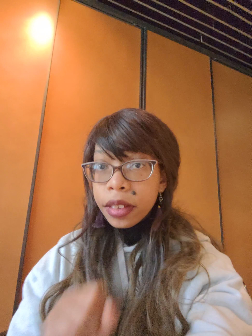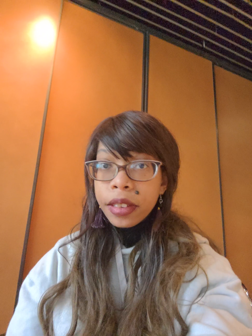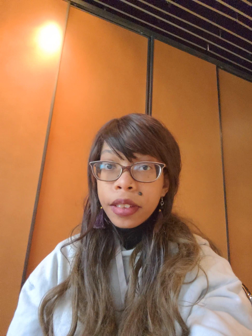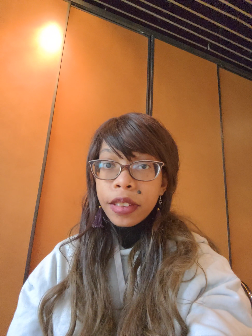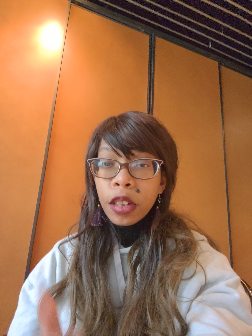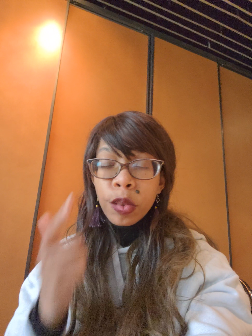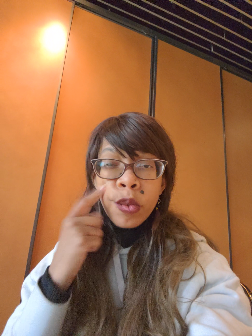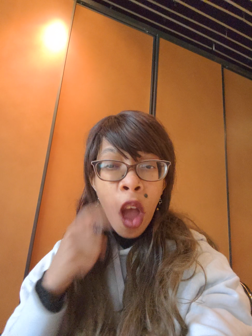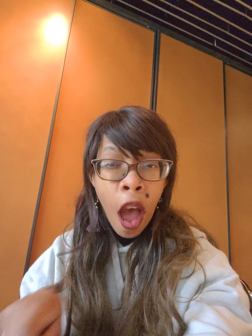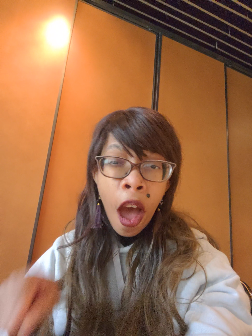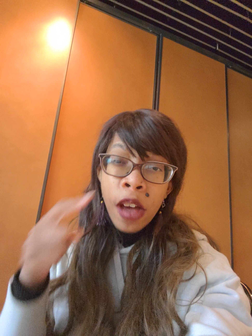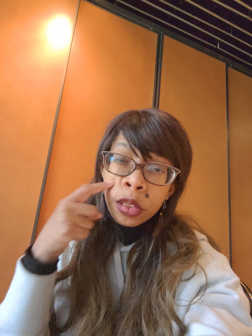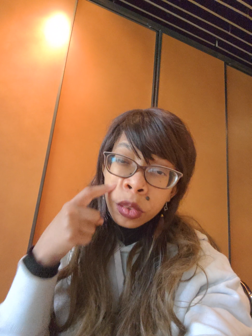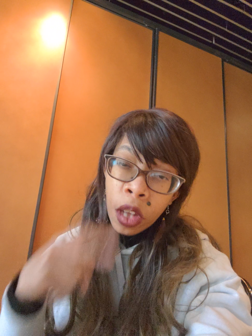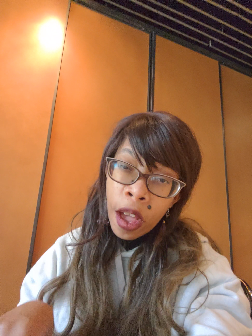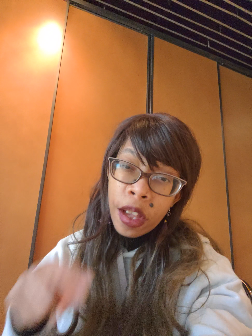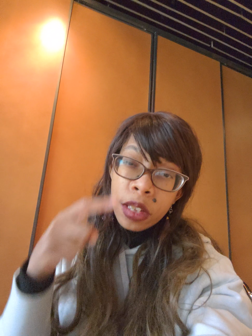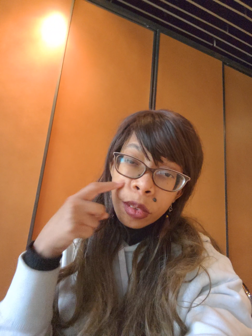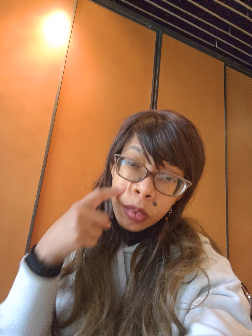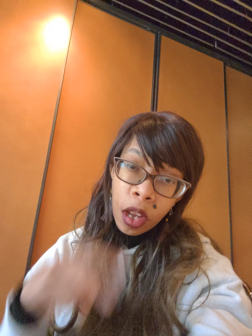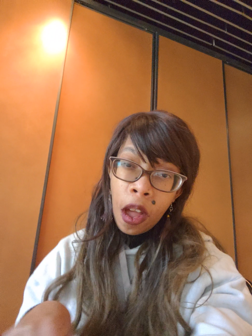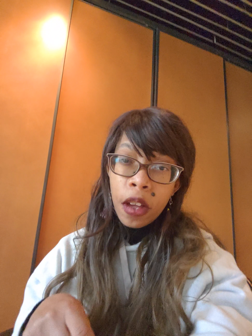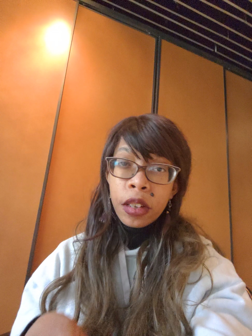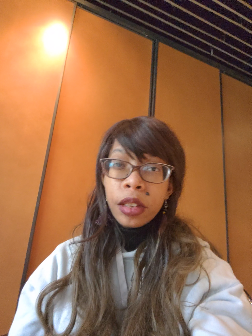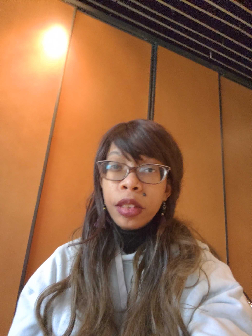cry